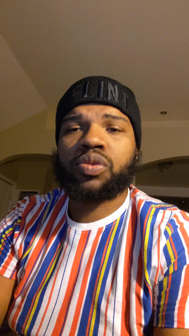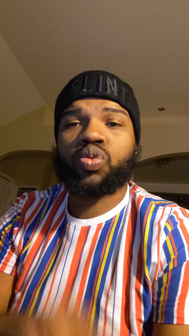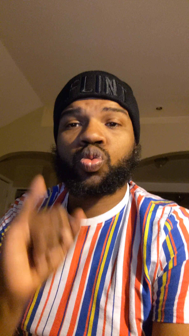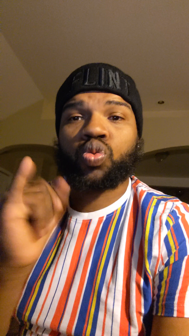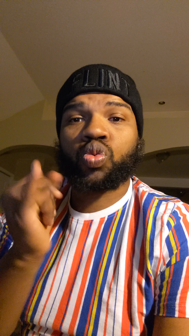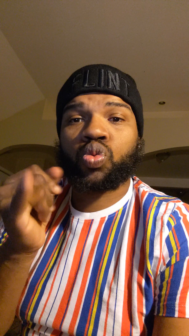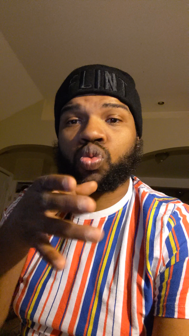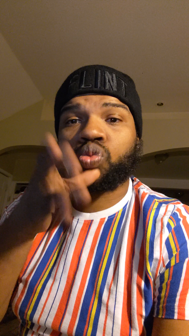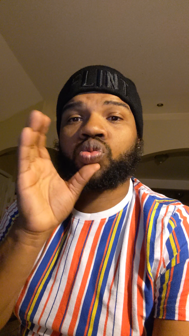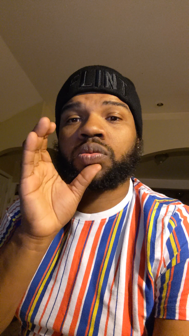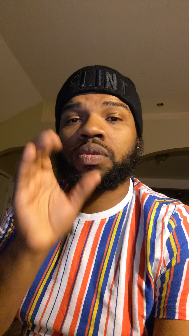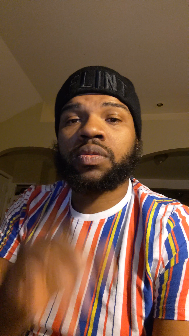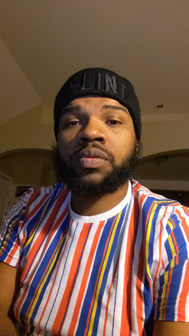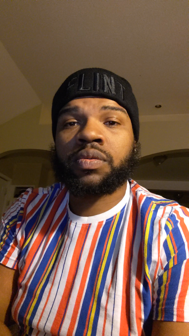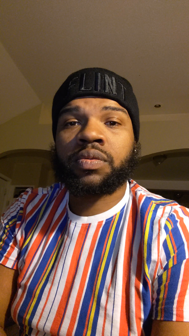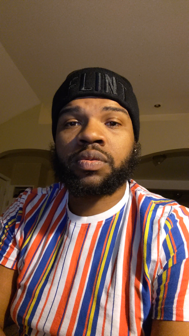juice